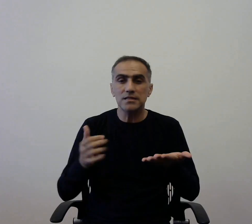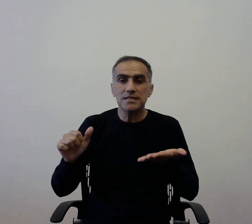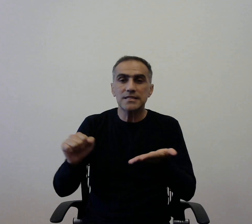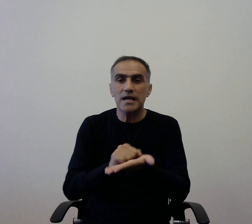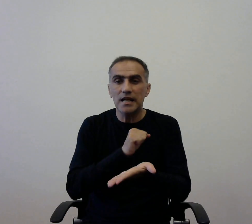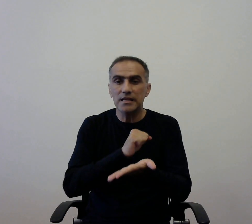sənəd